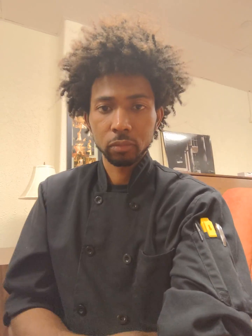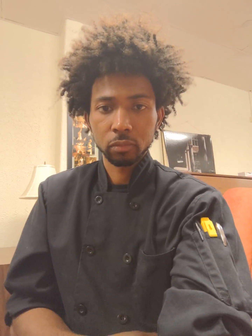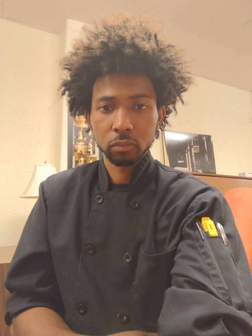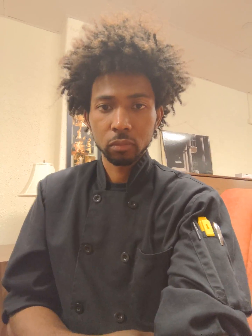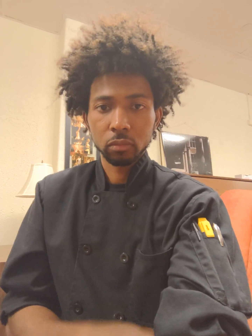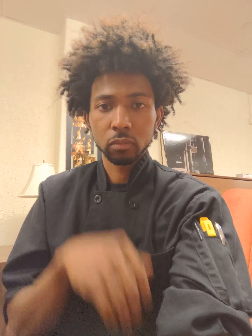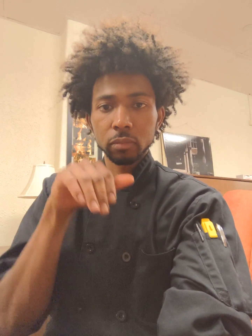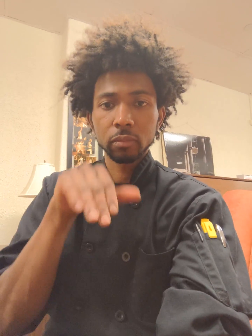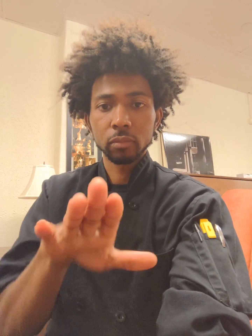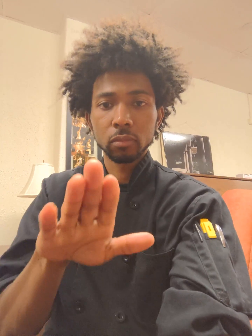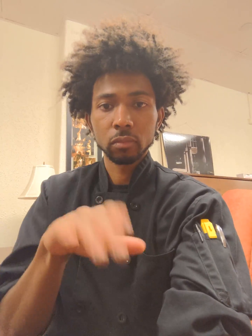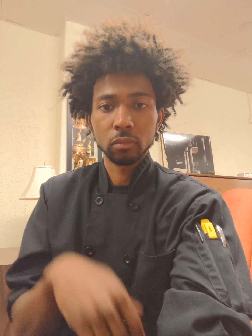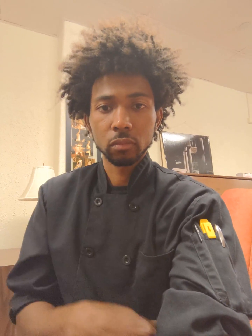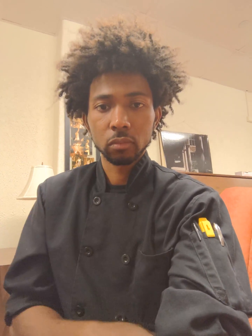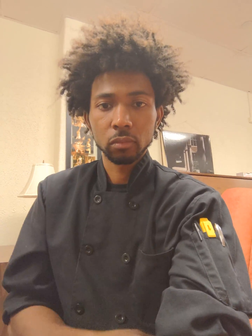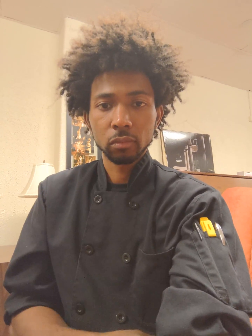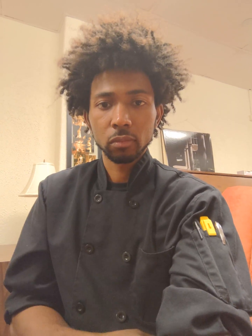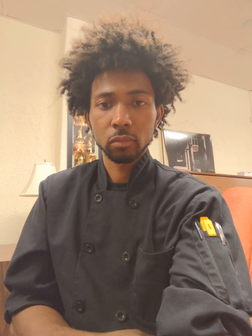enter